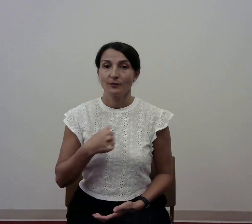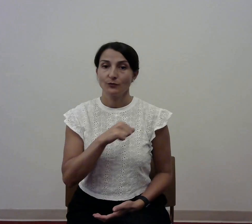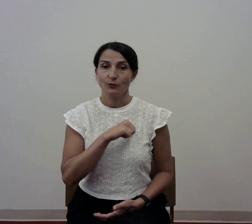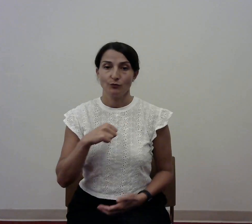özümü